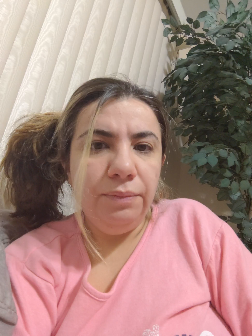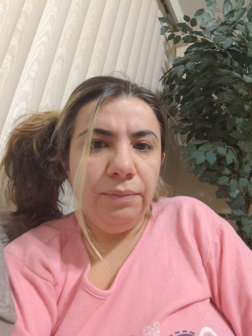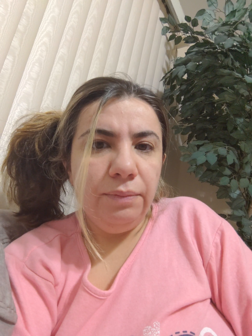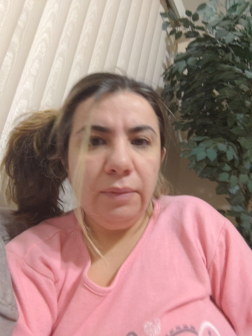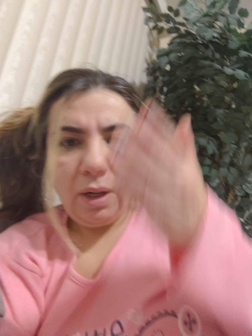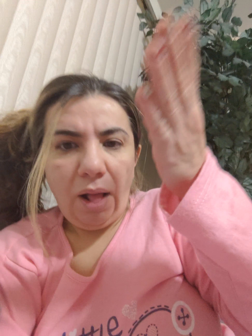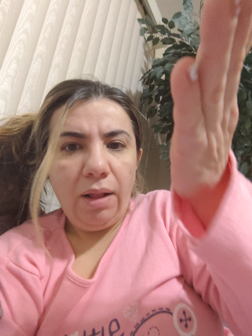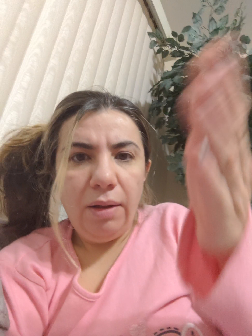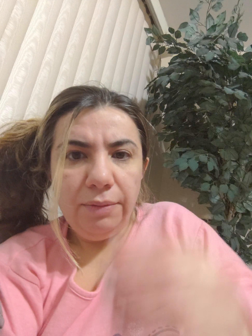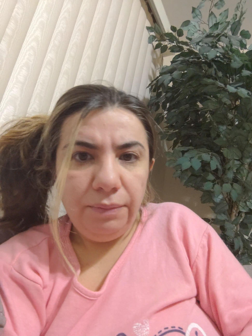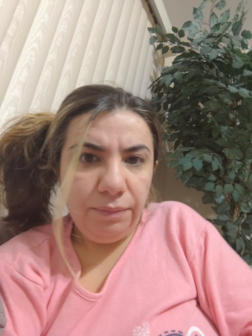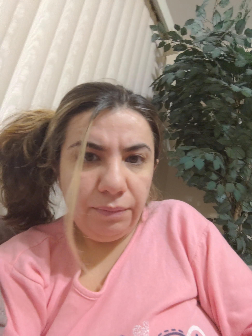there